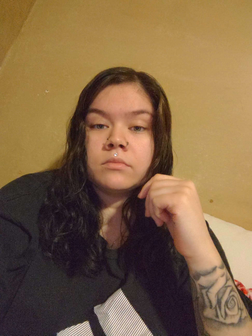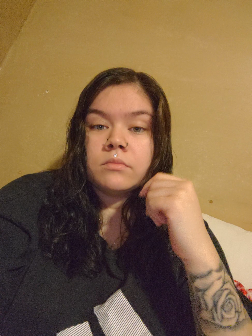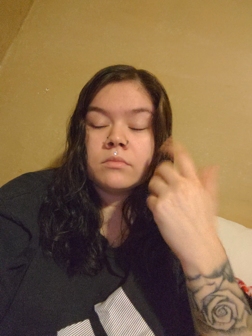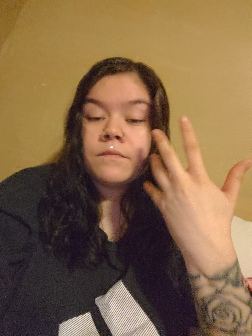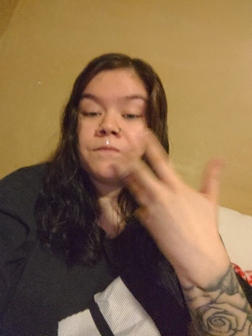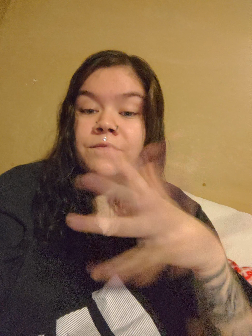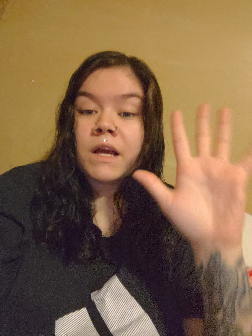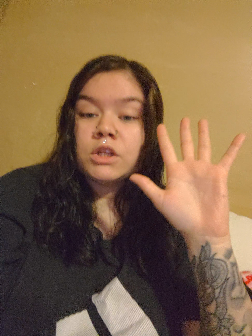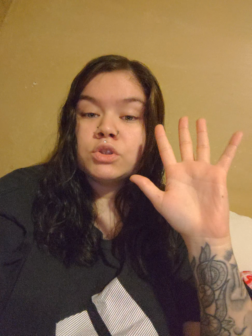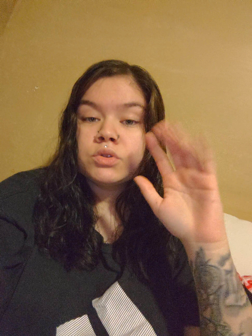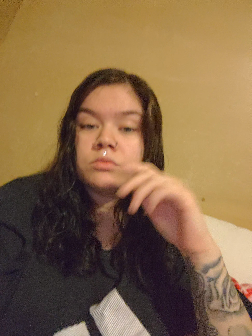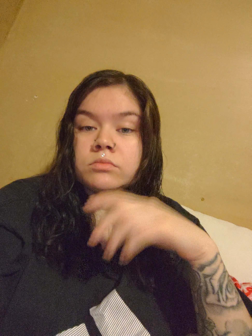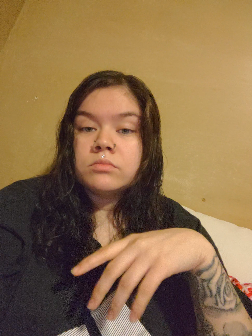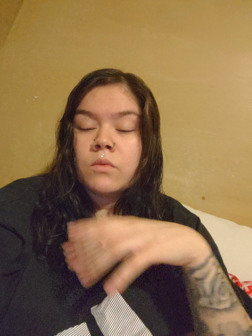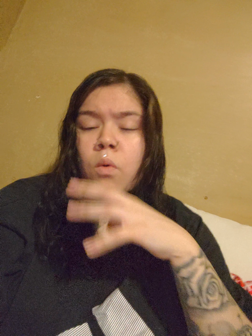finish